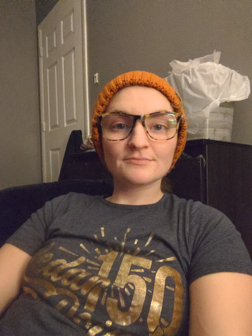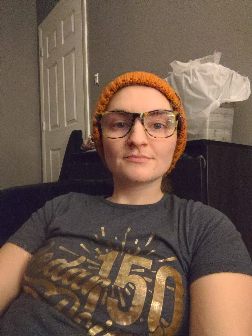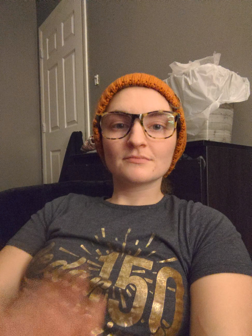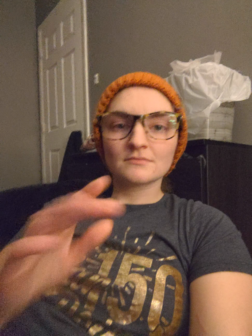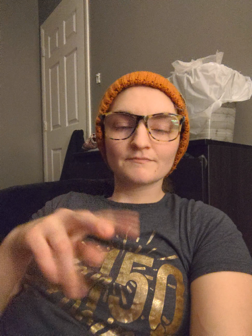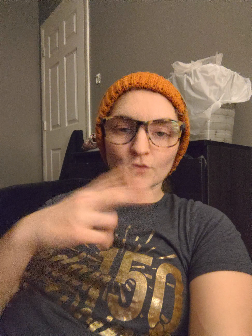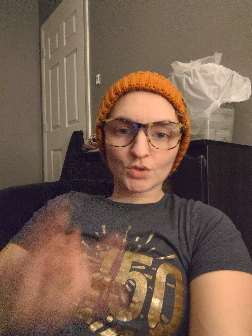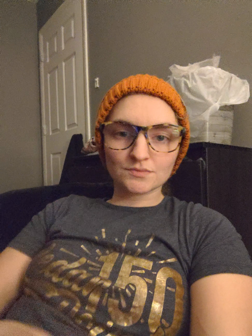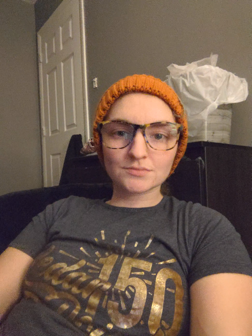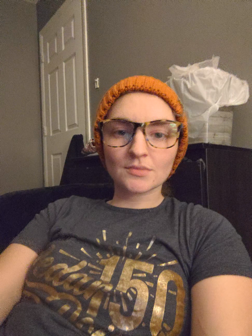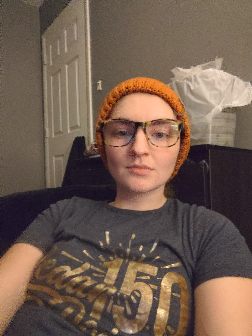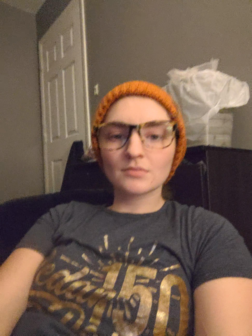fall